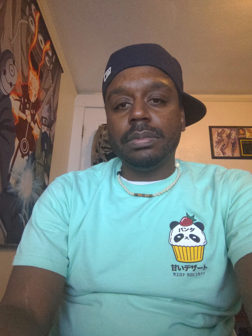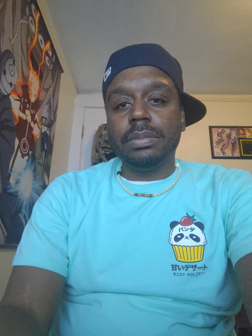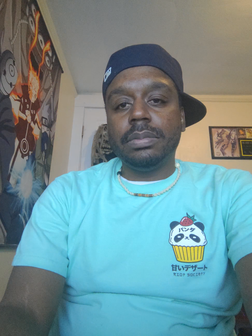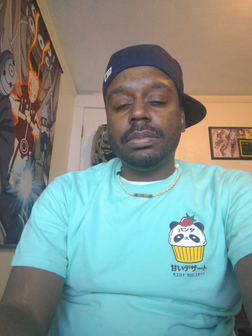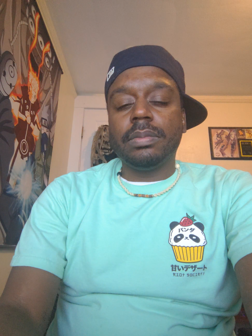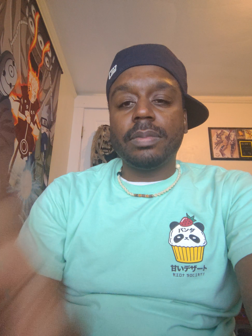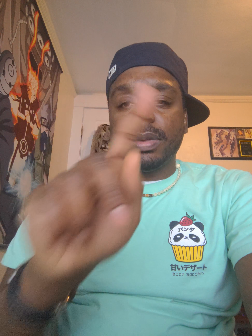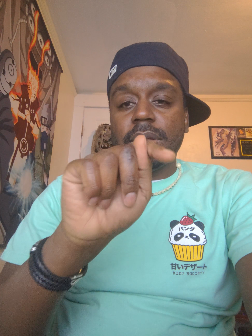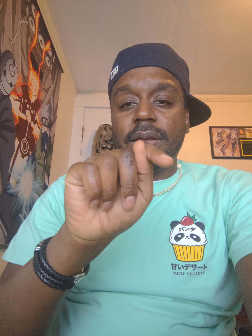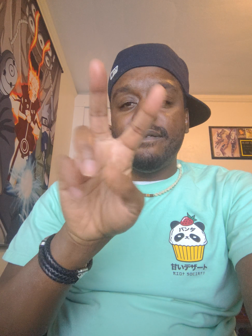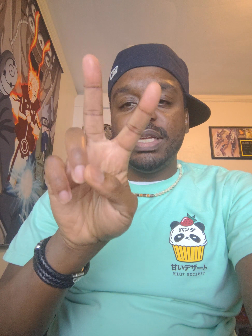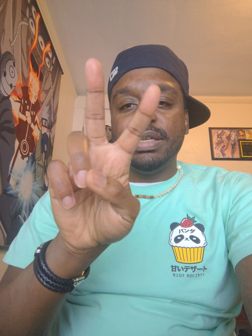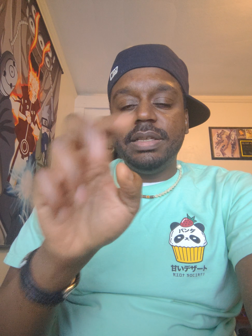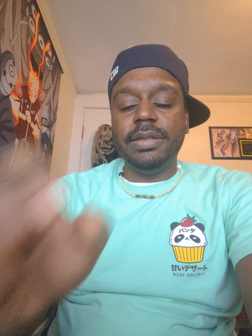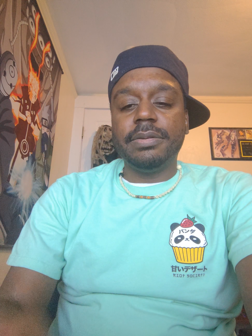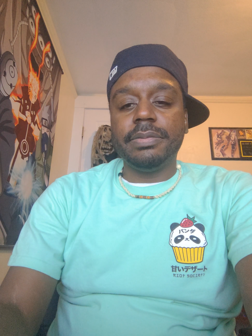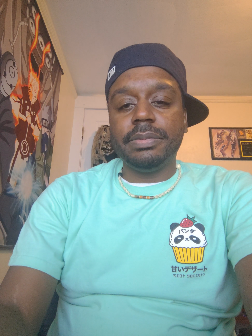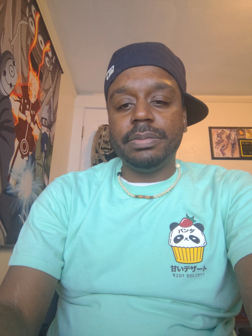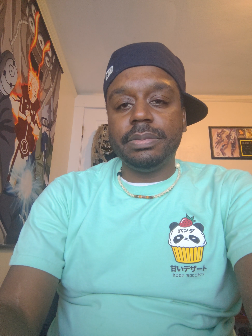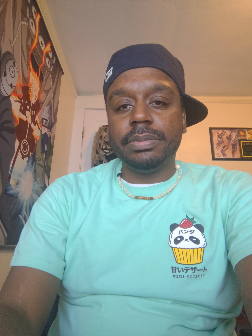TV